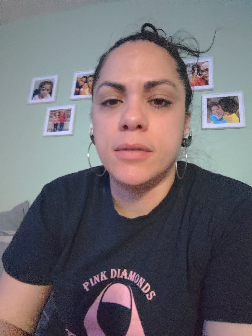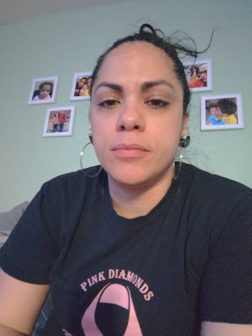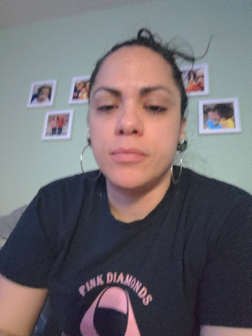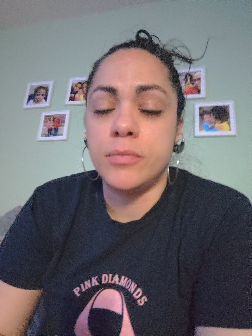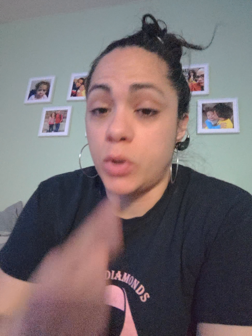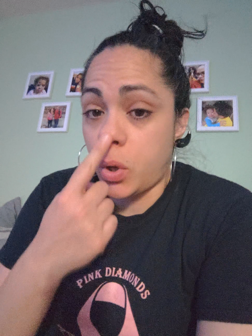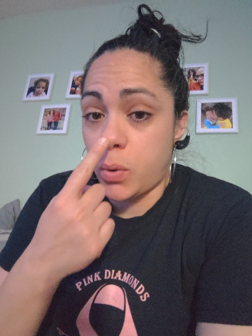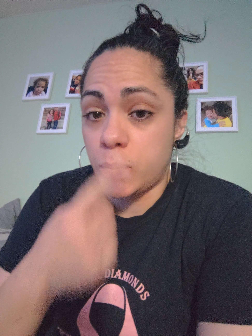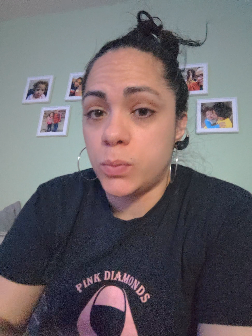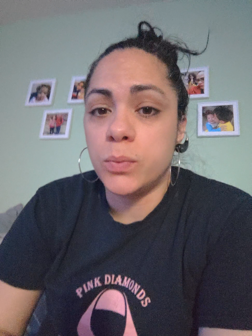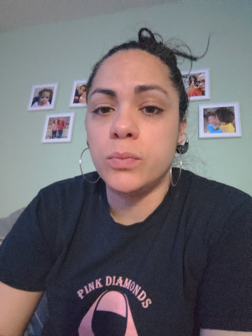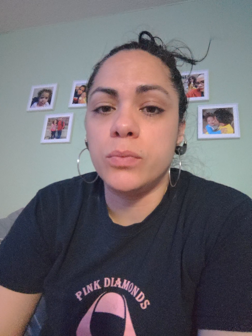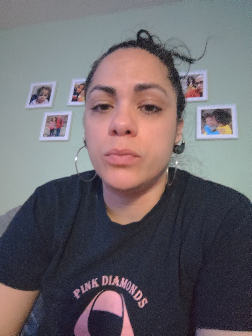nose